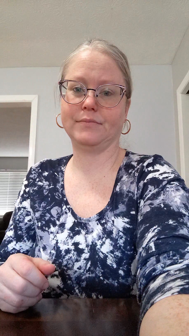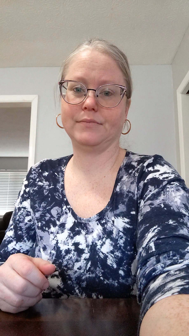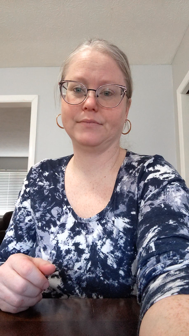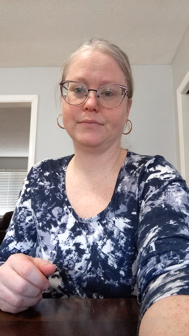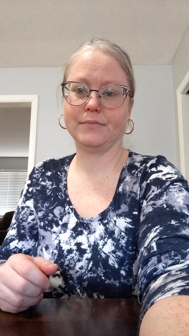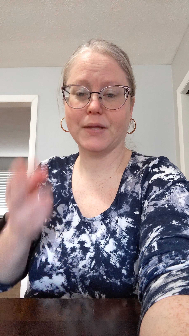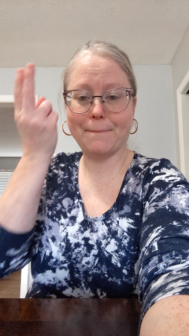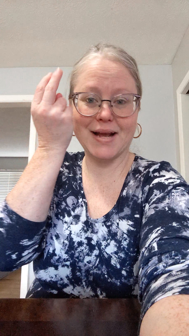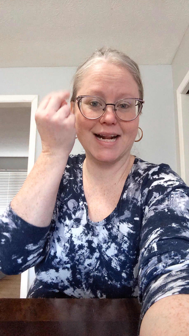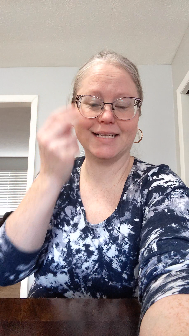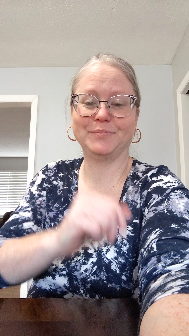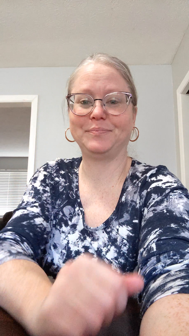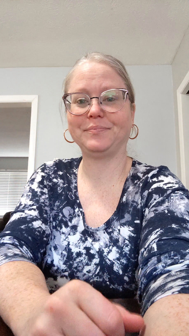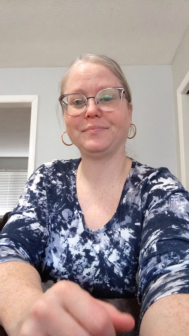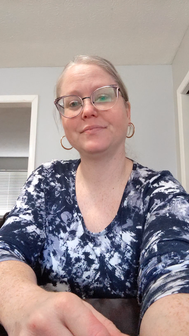bunny